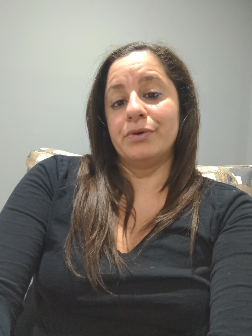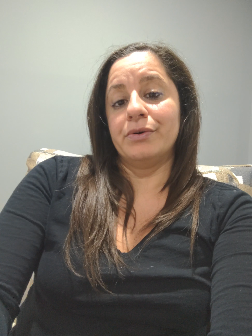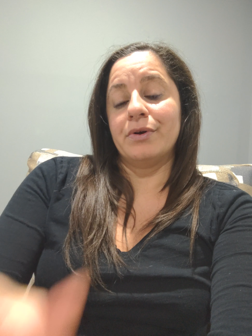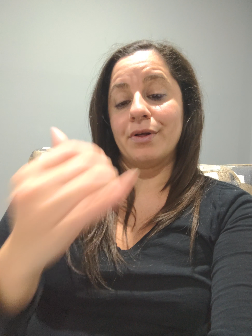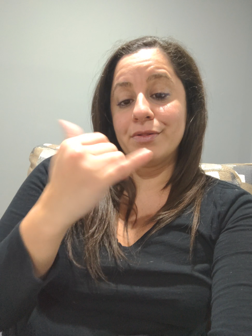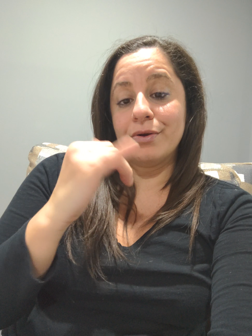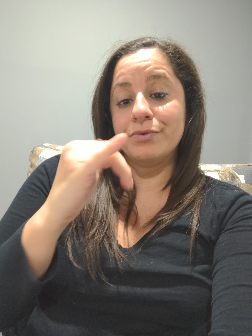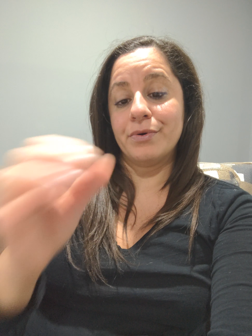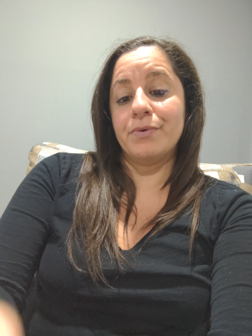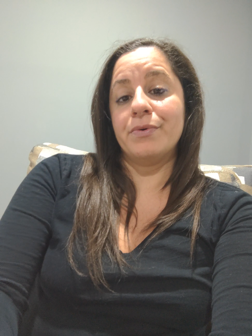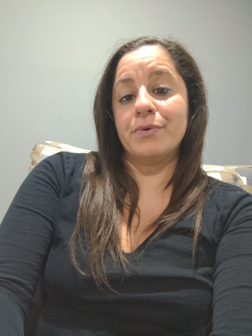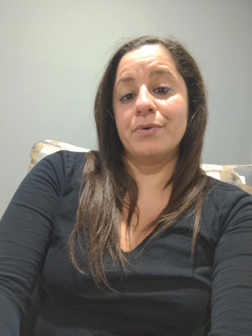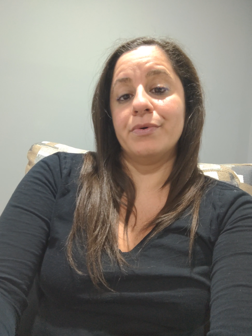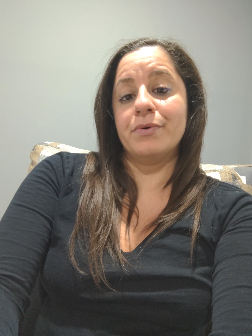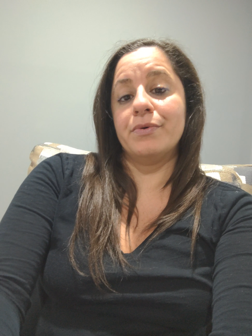yellow